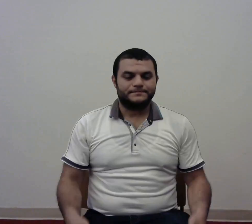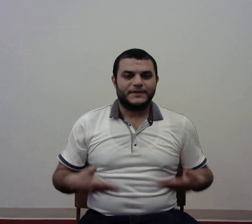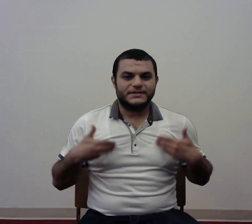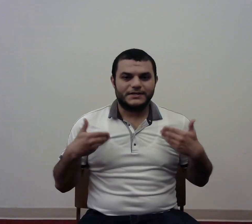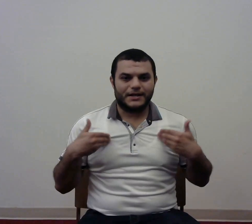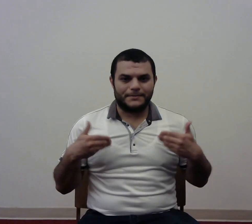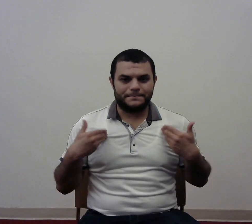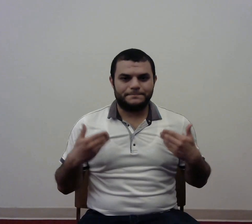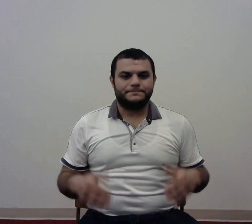salam